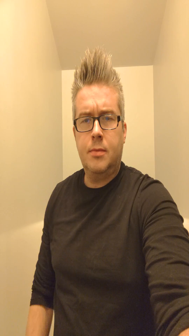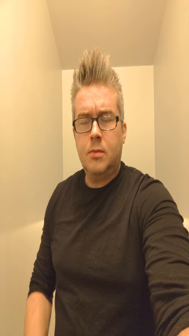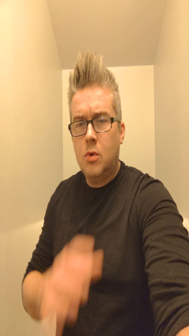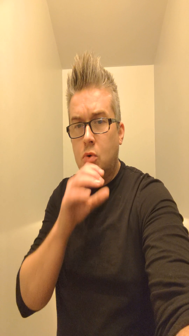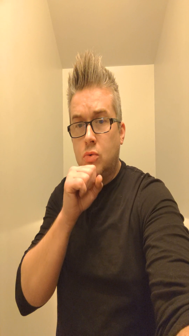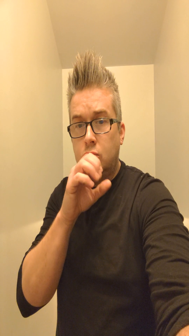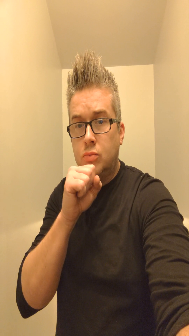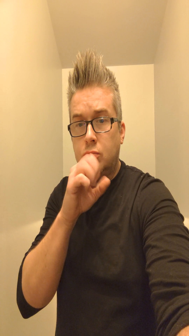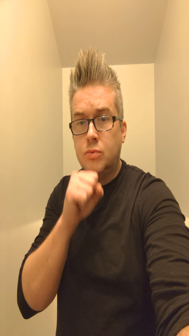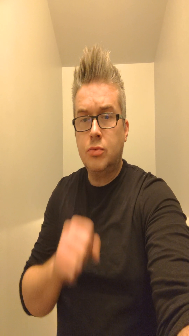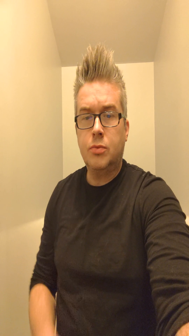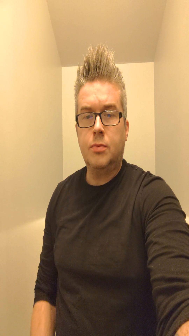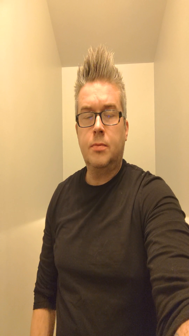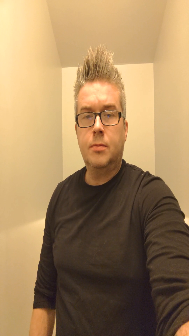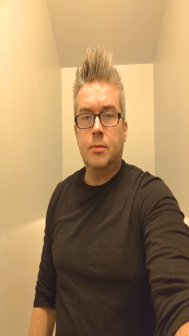orange